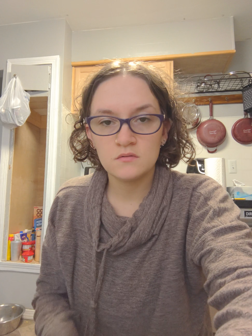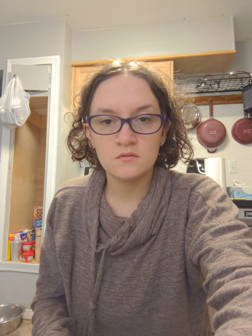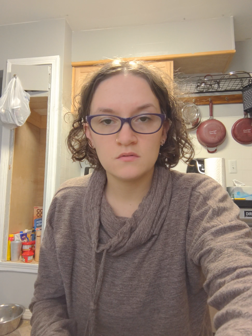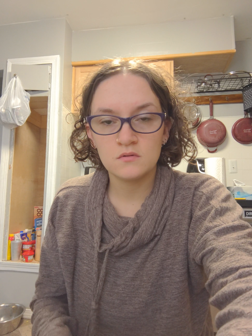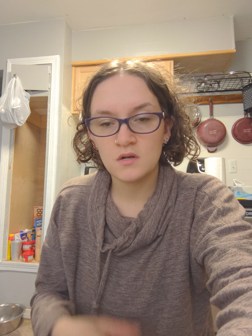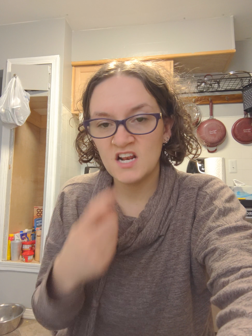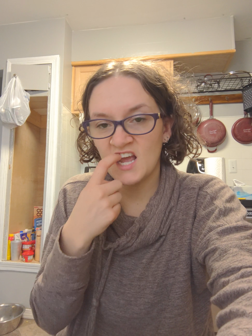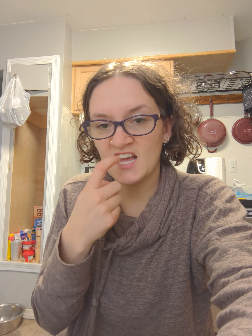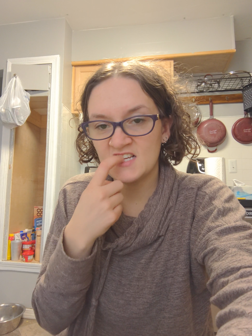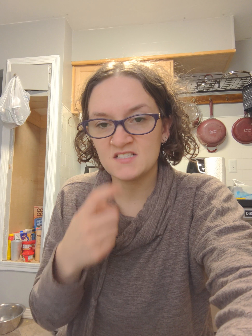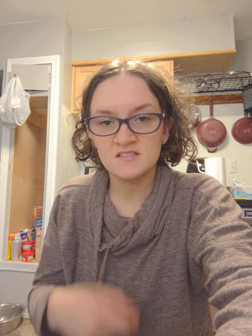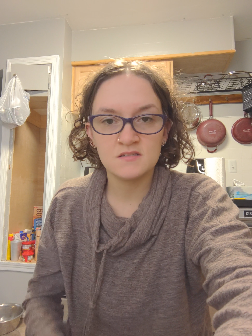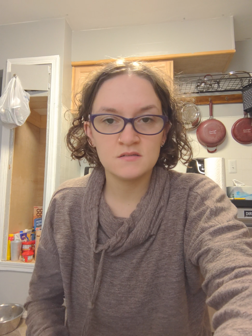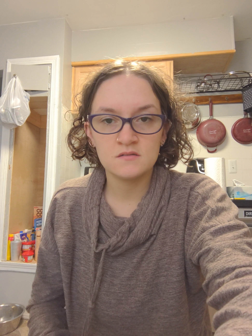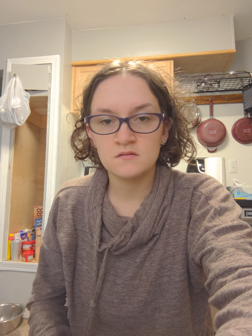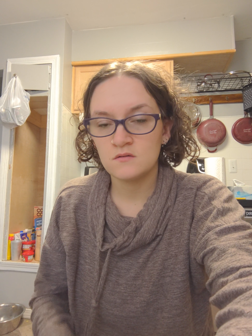window